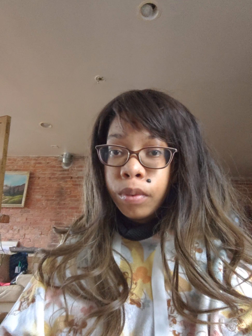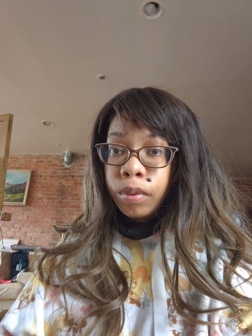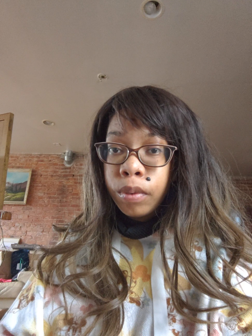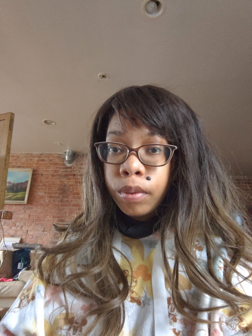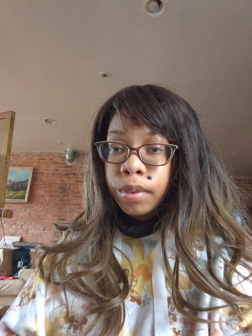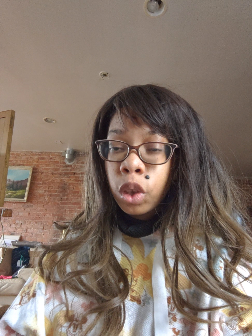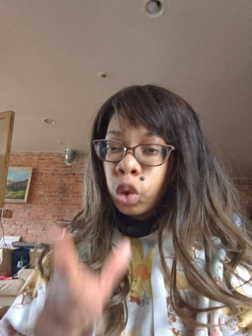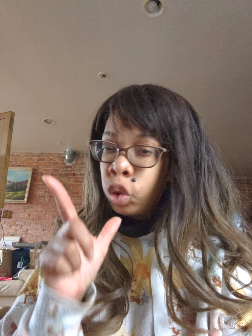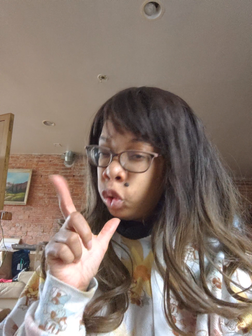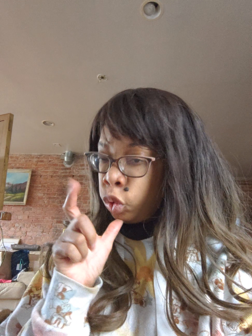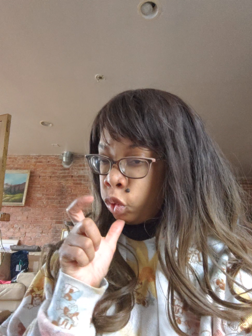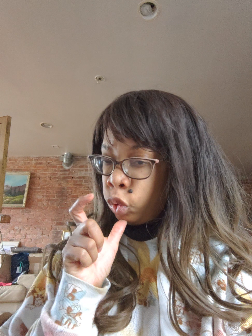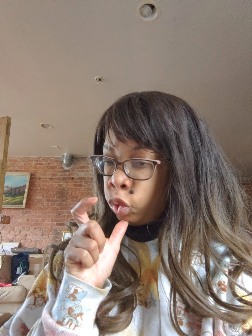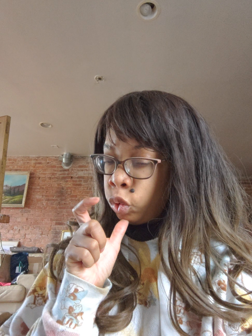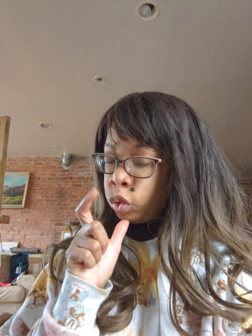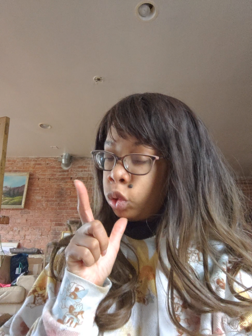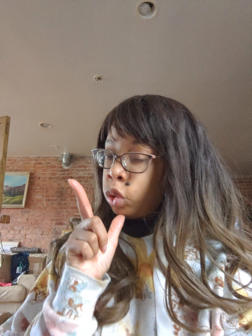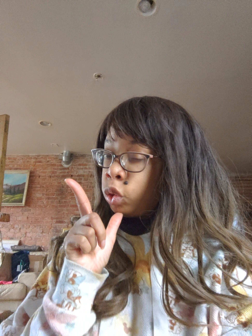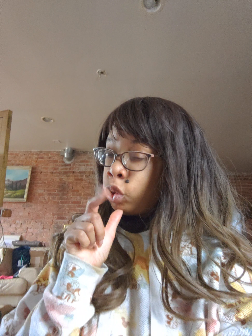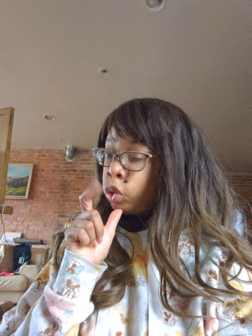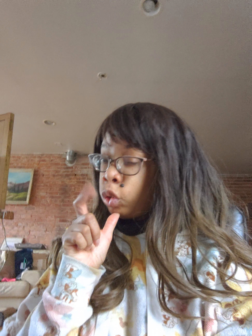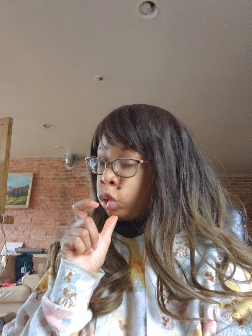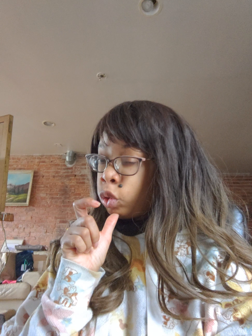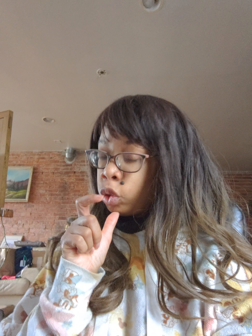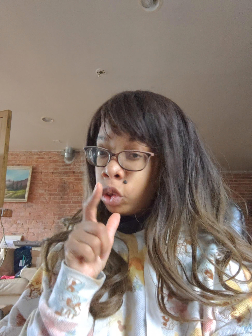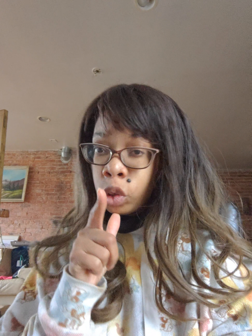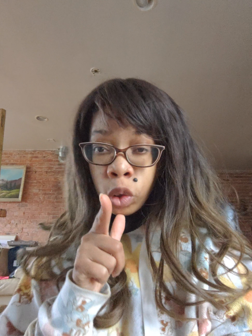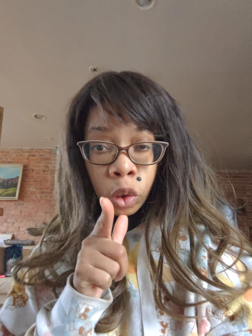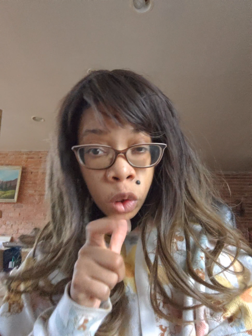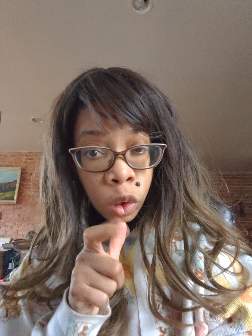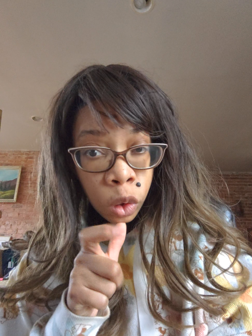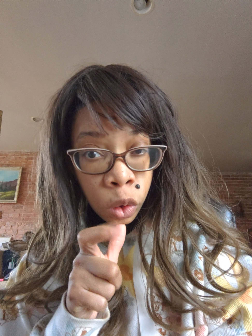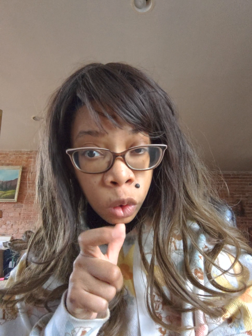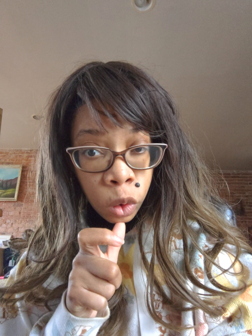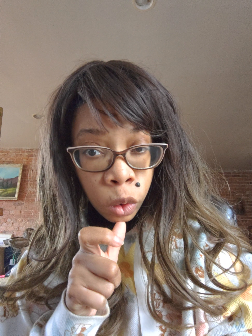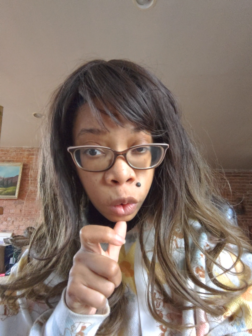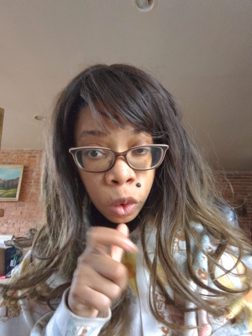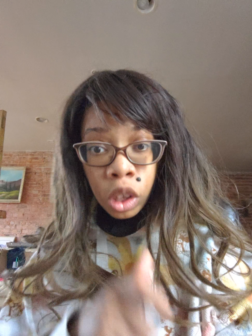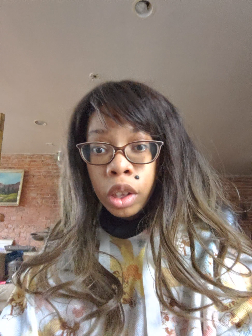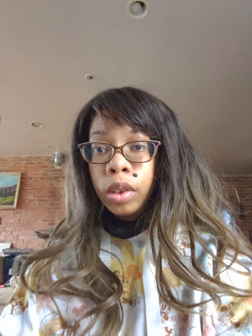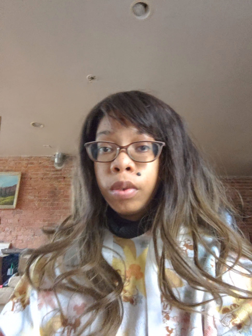who